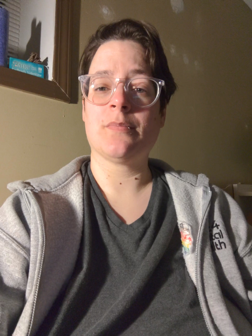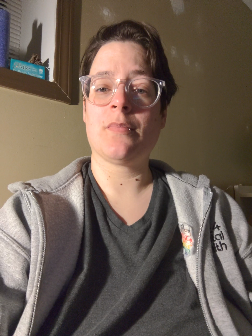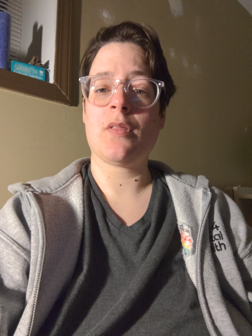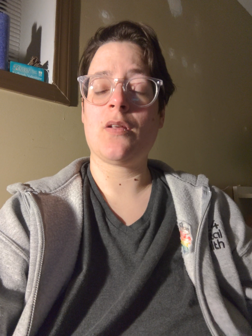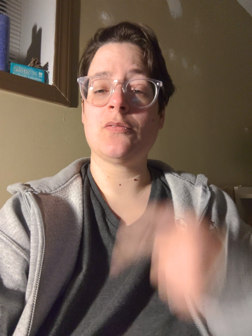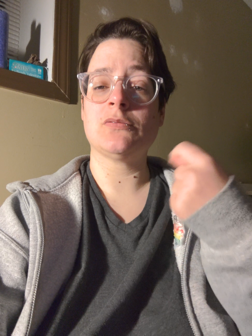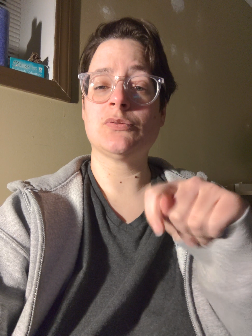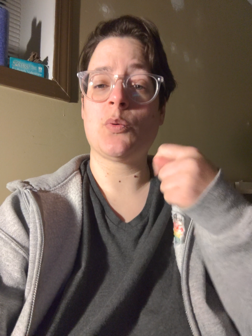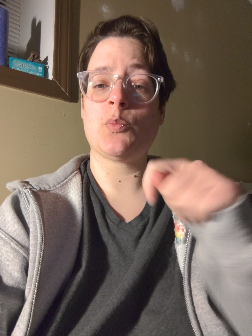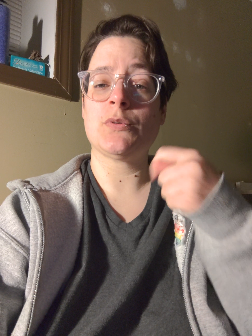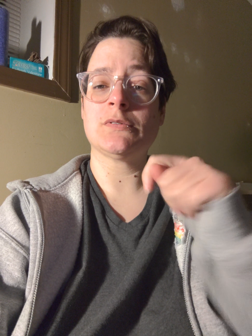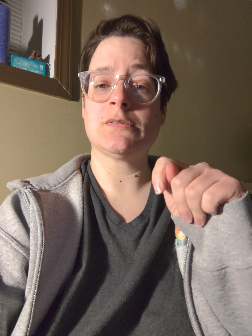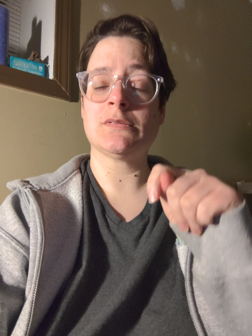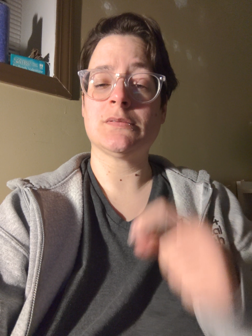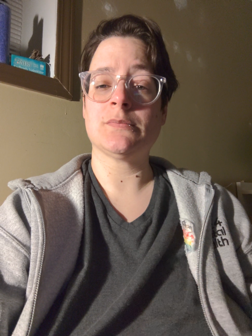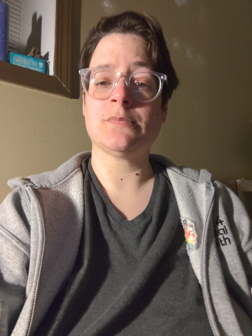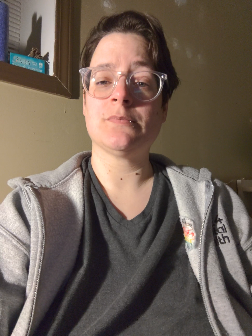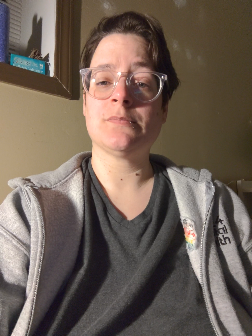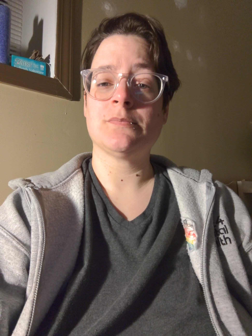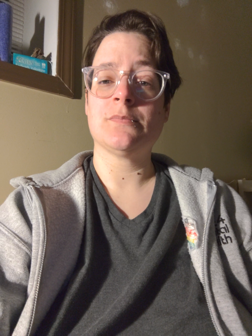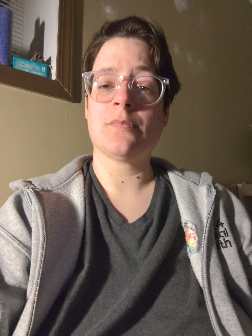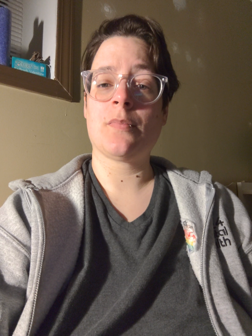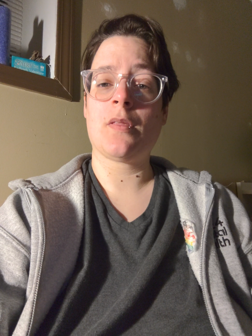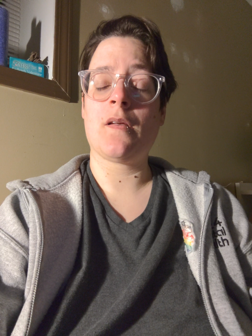toy